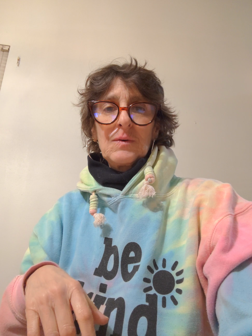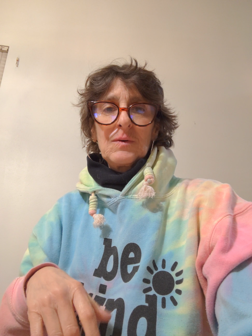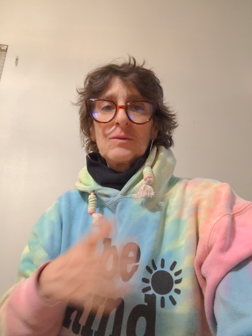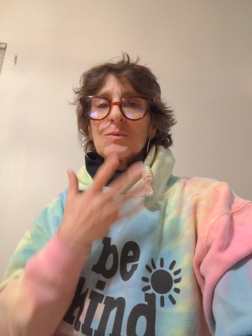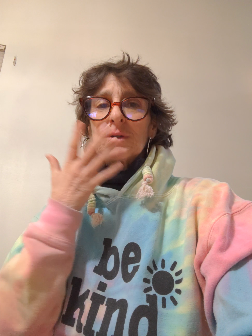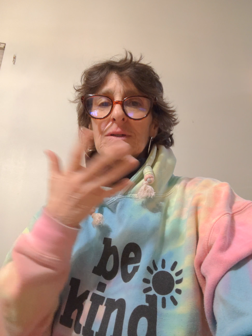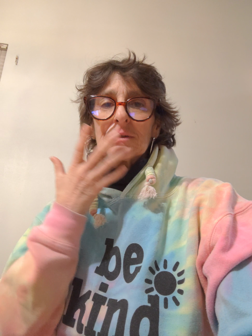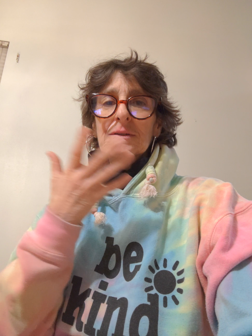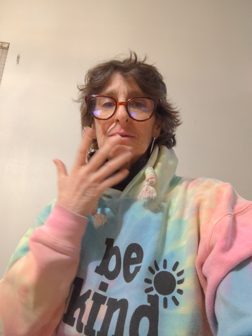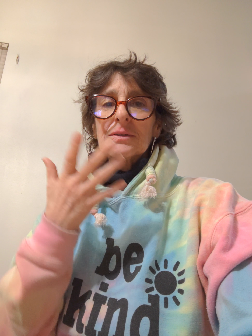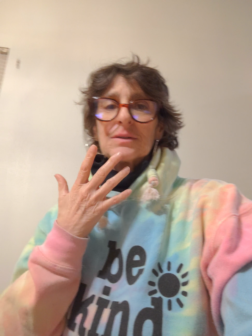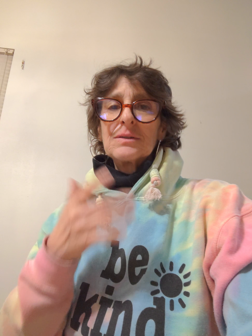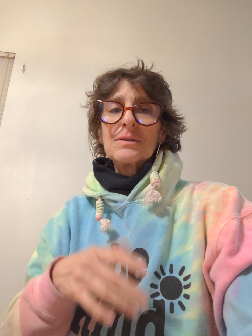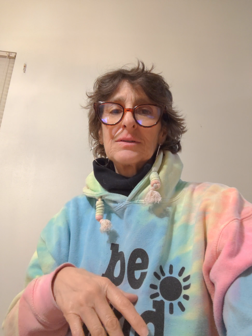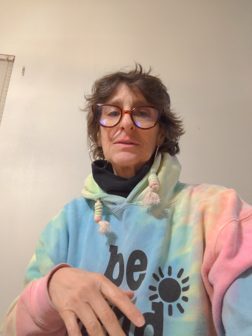grass